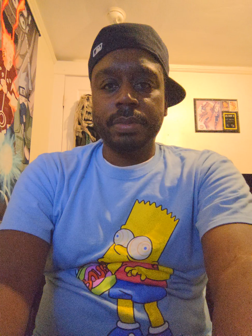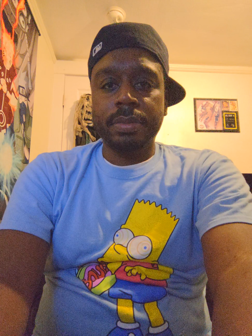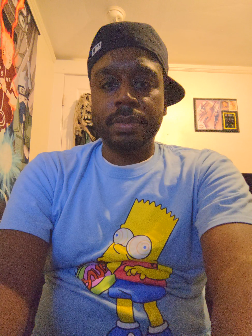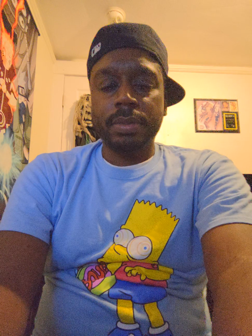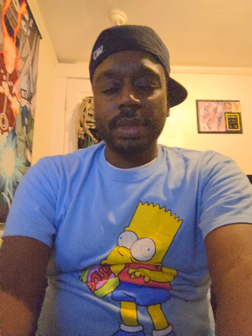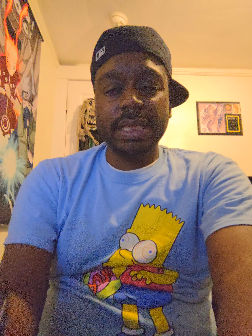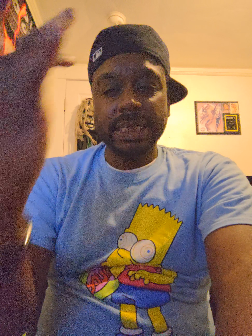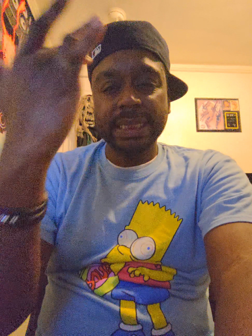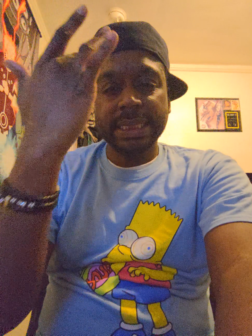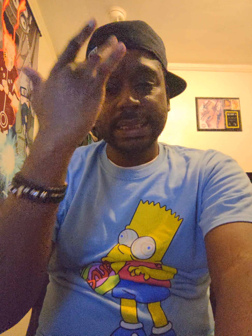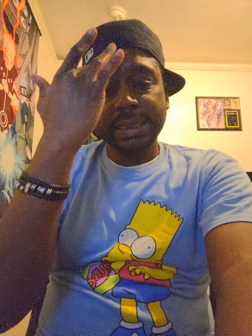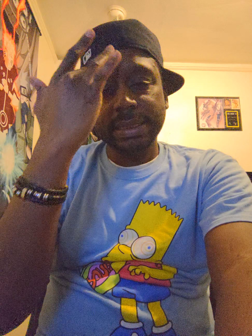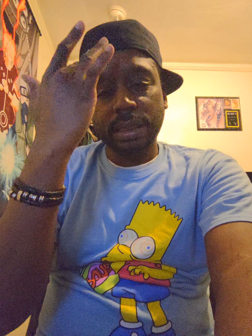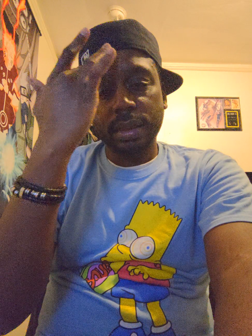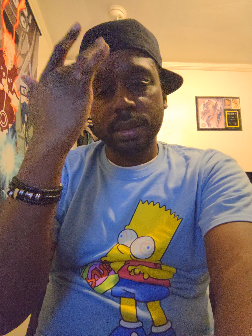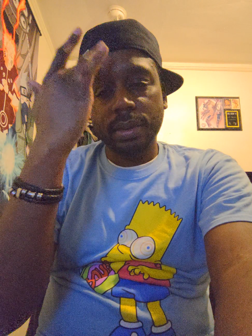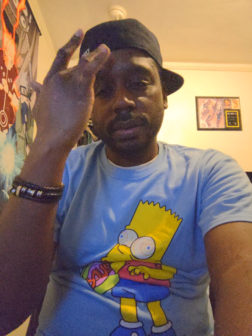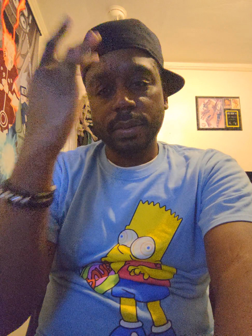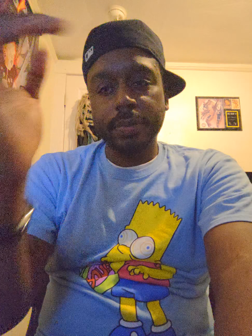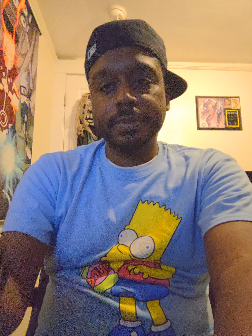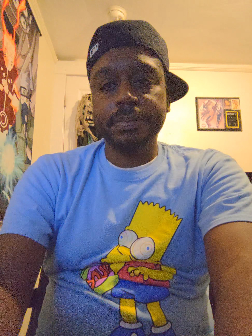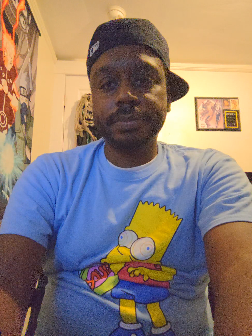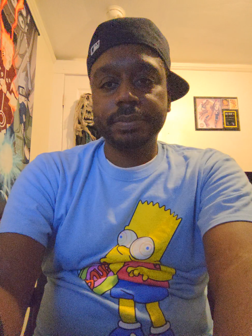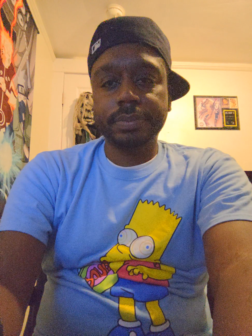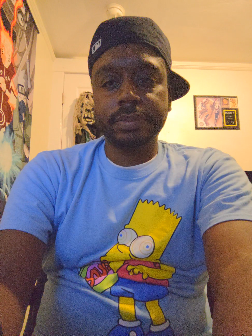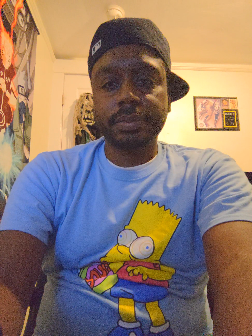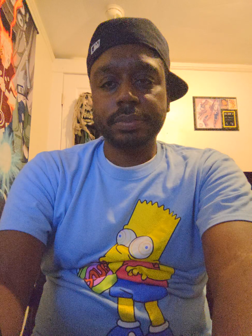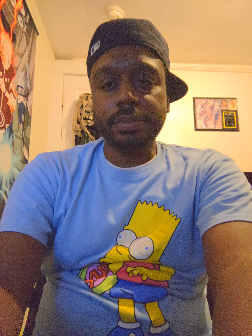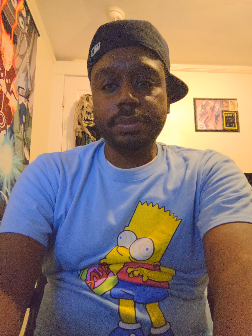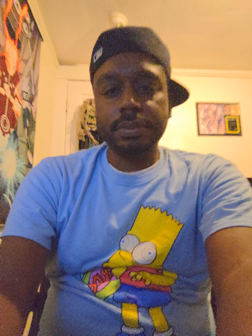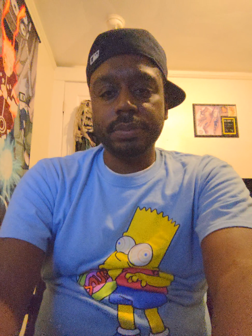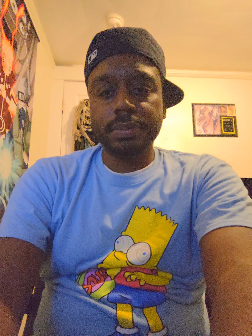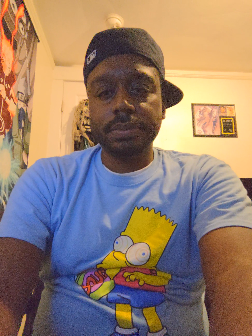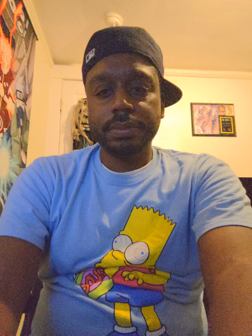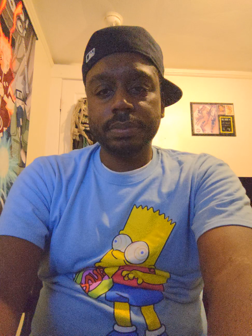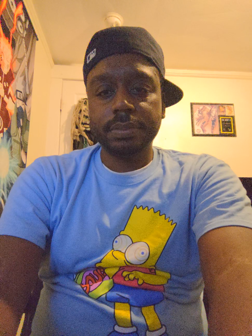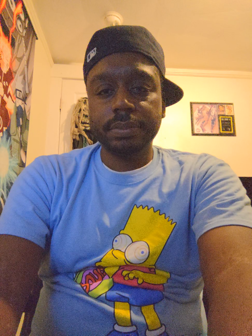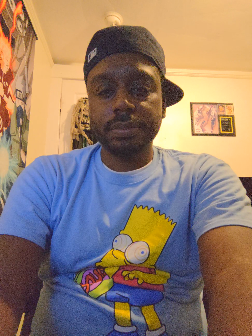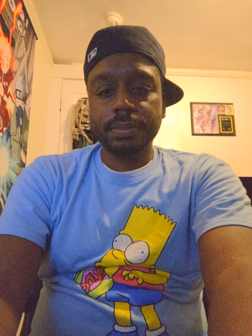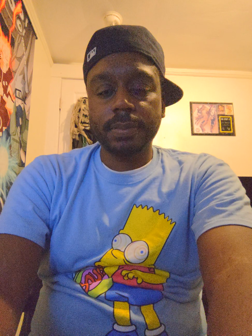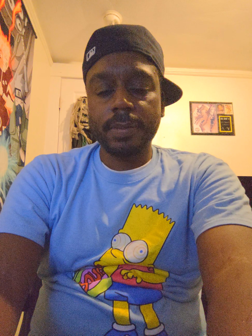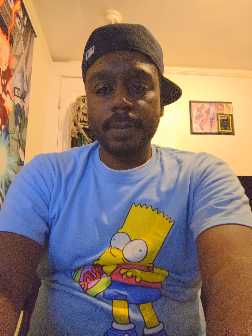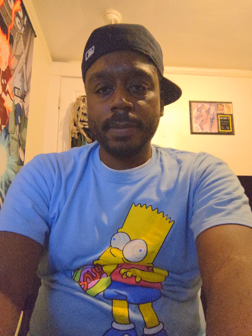sick